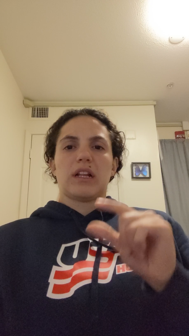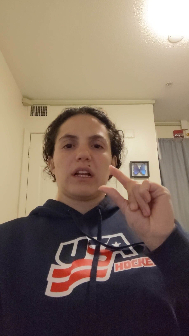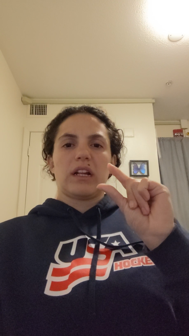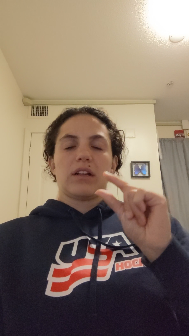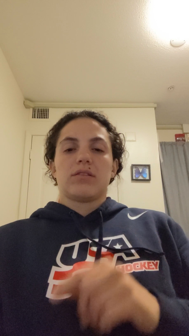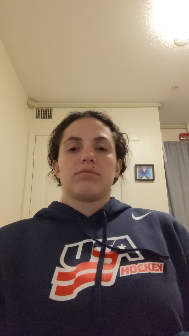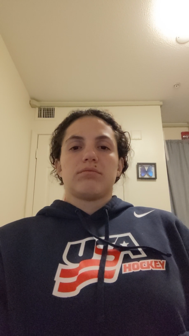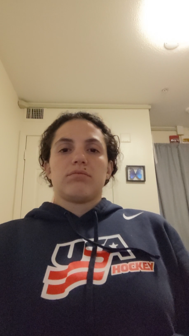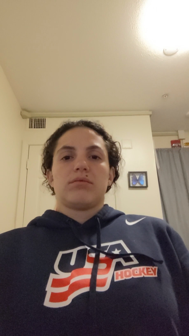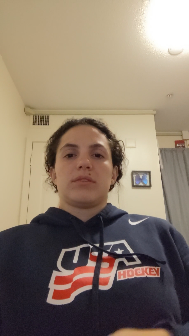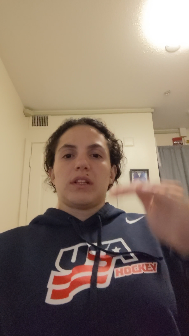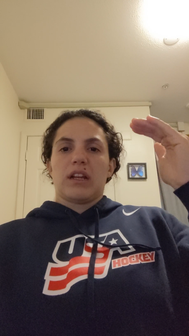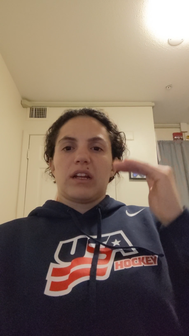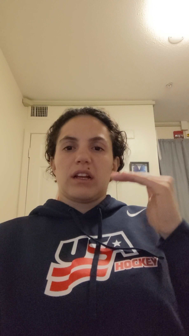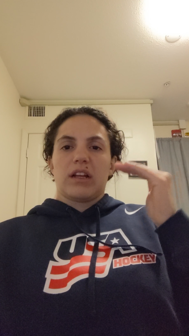little